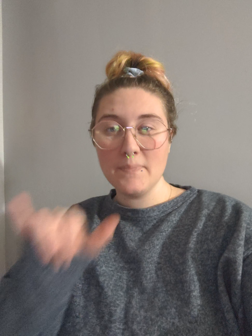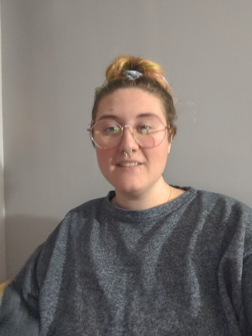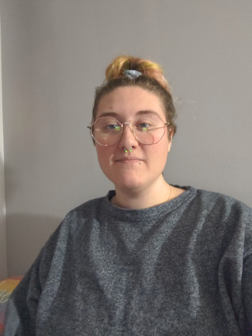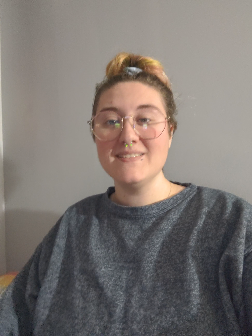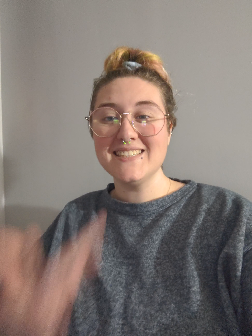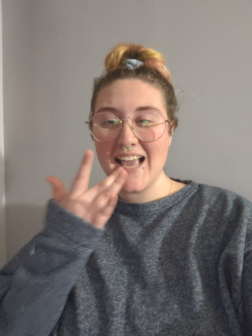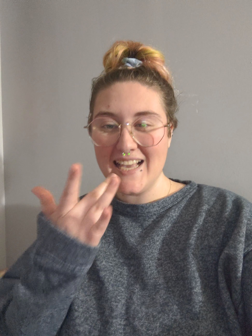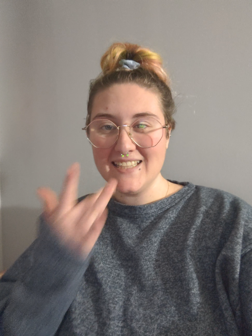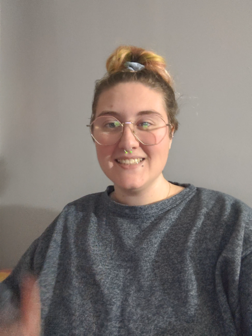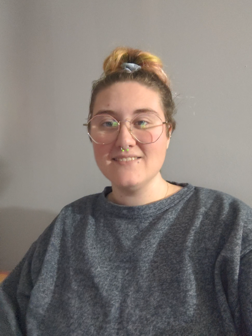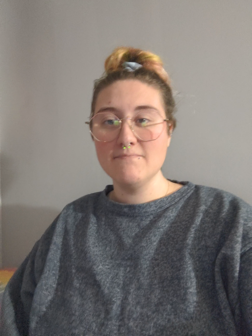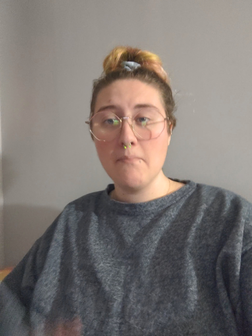taste